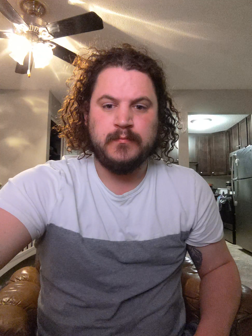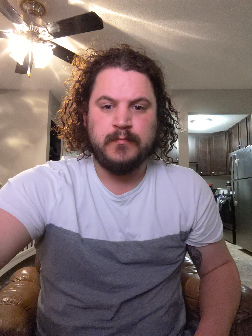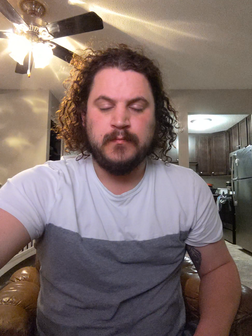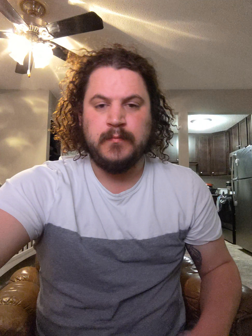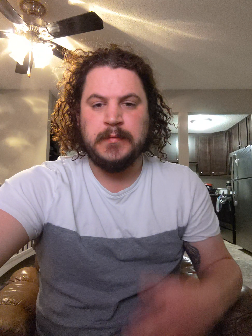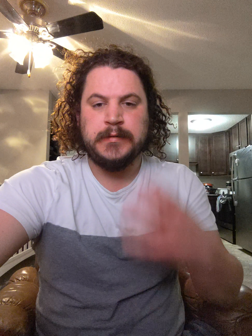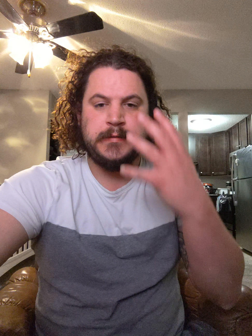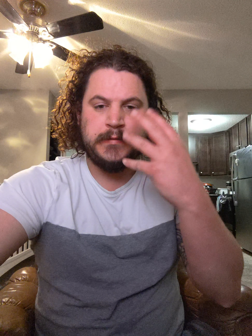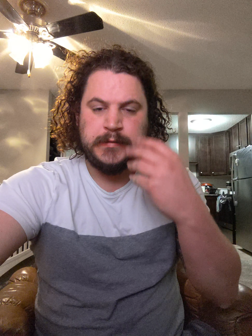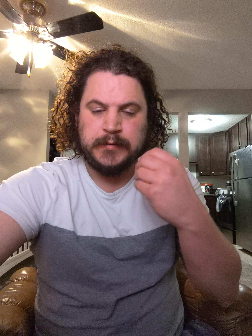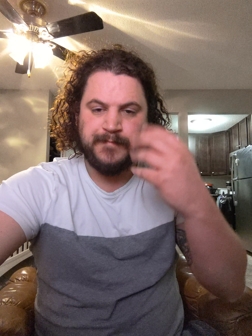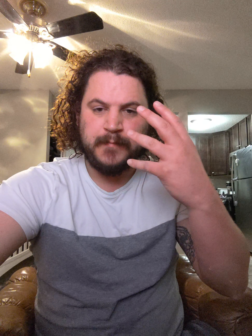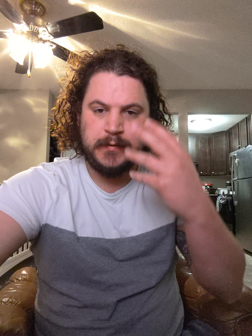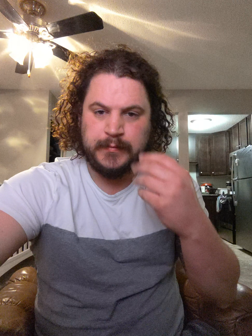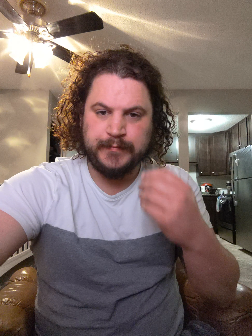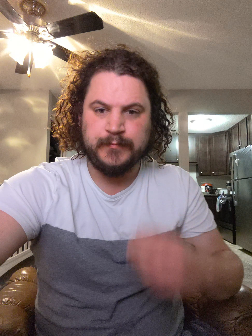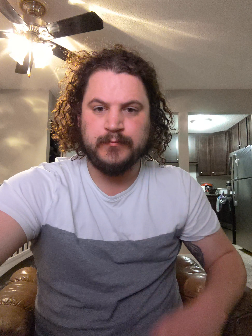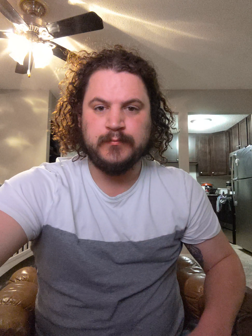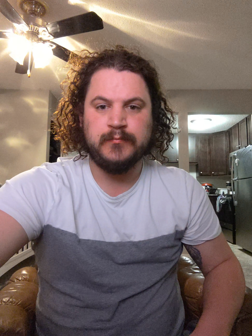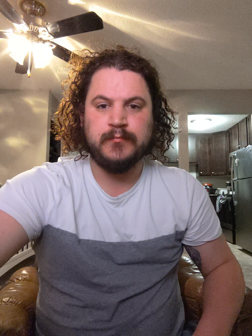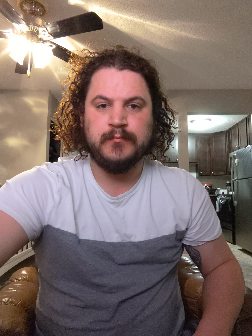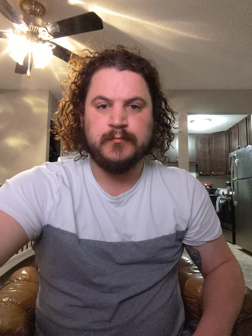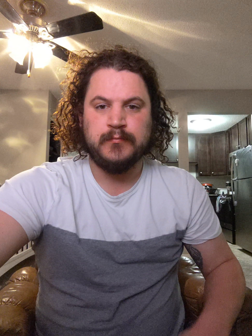sleepy